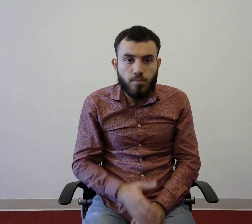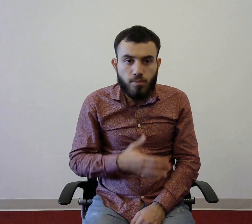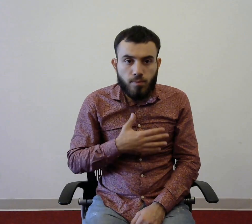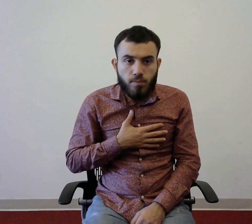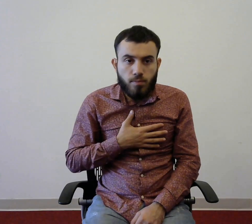mən